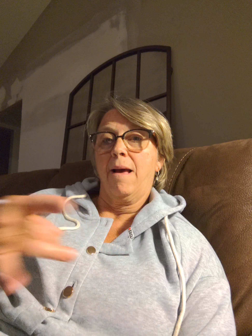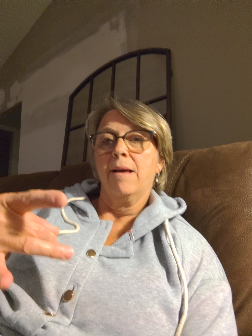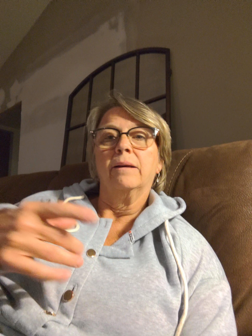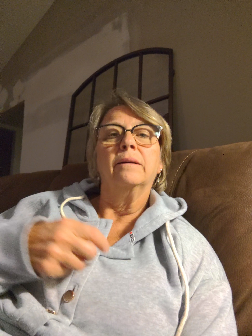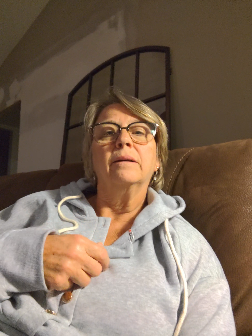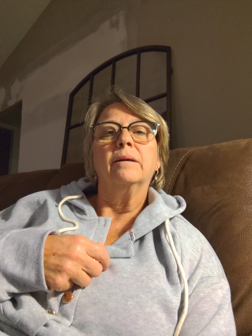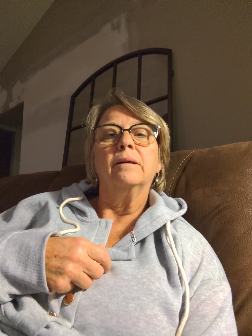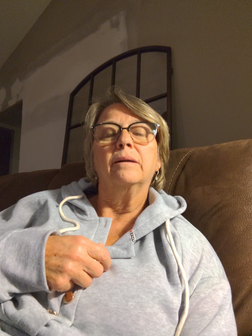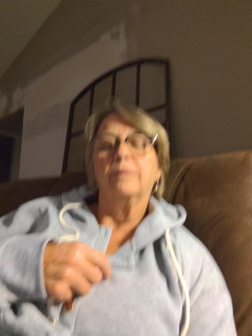like